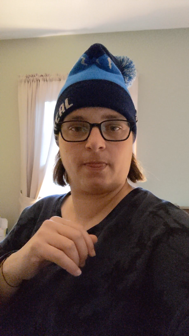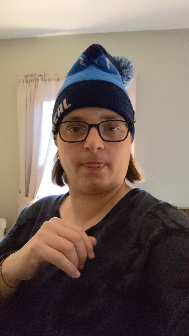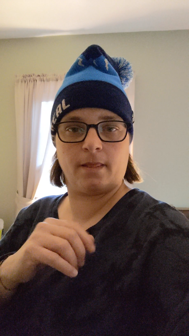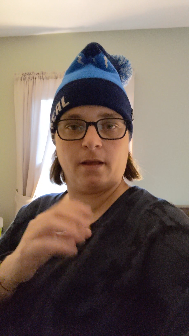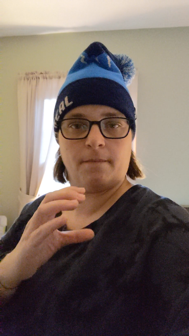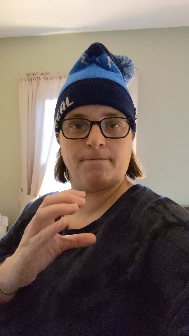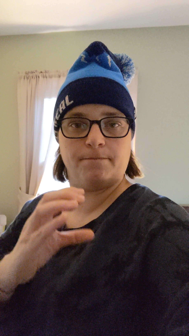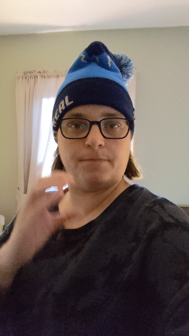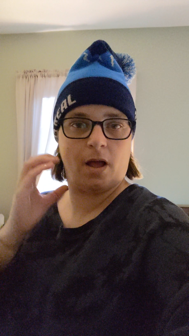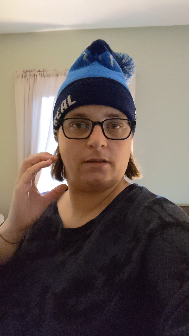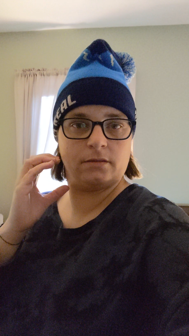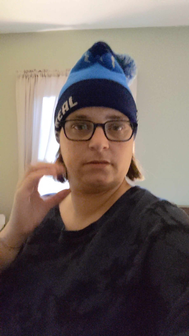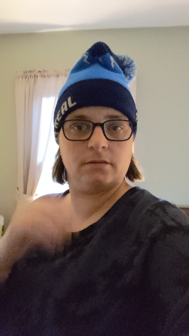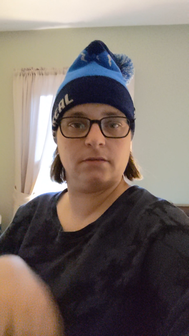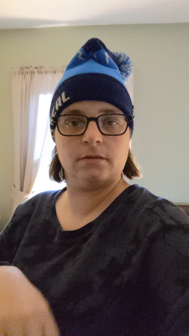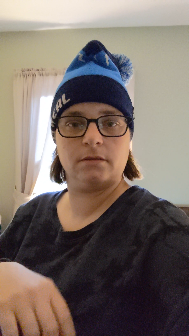bus